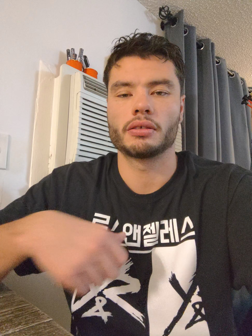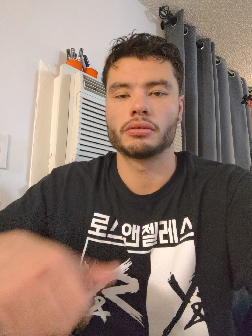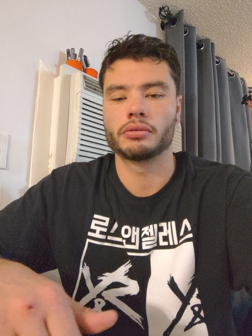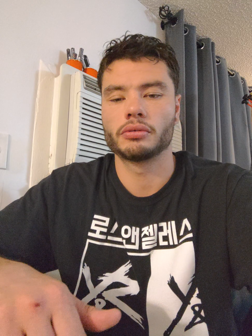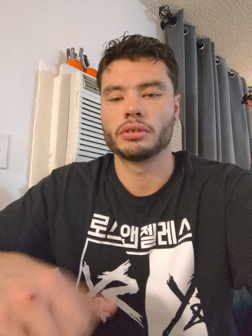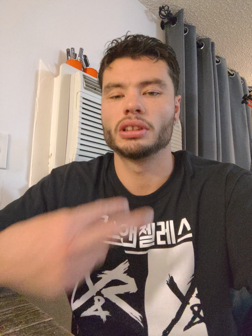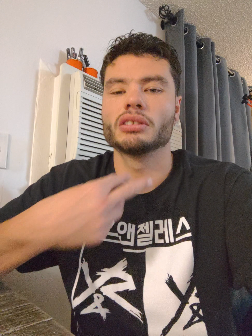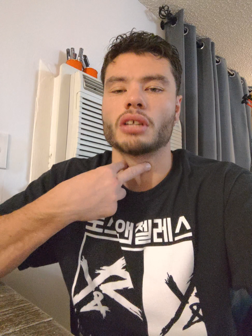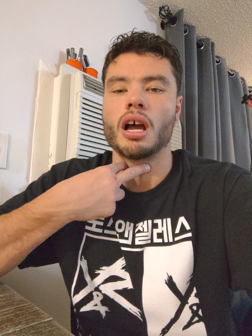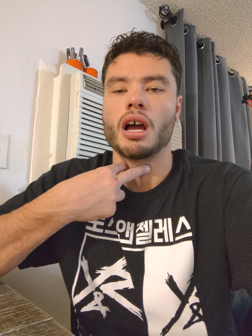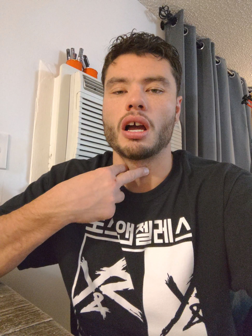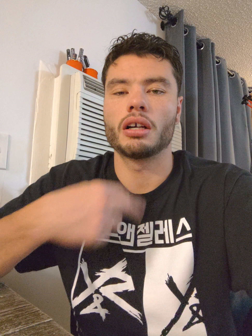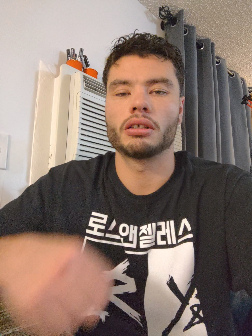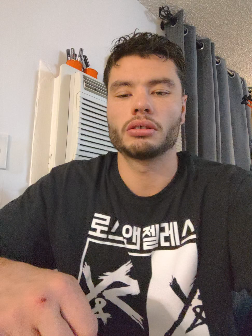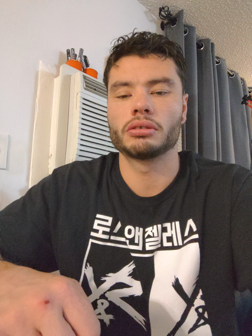stuck